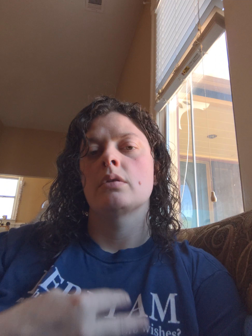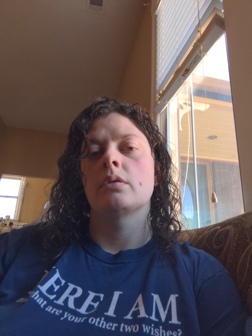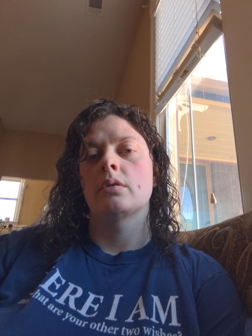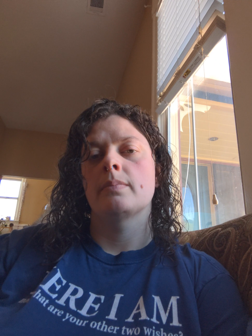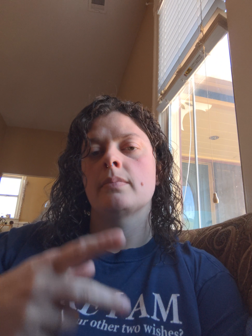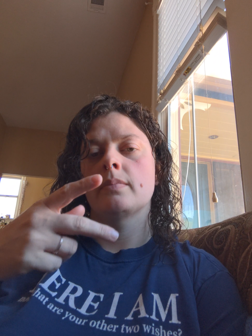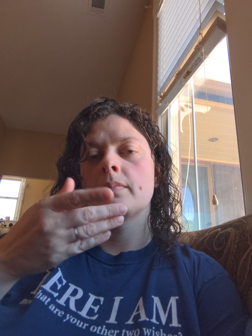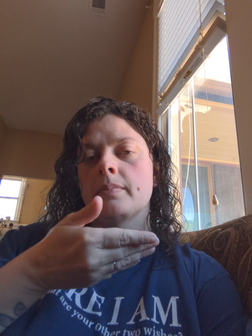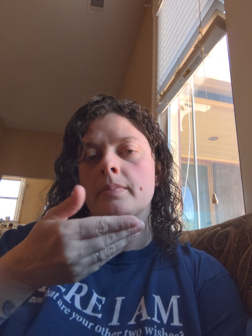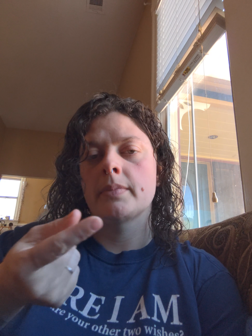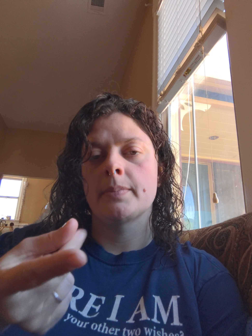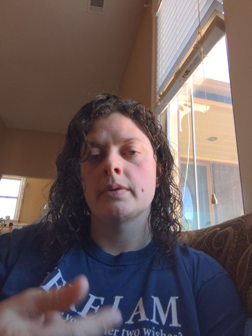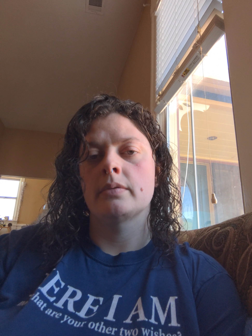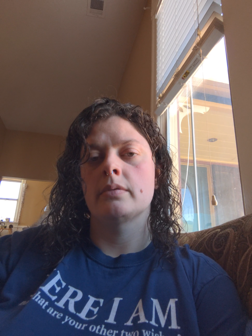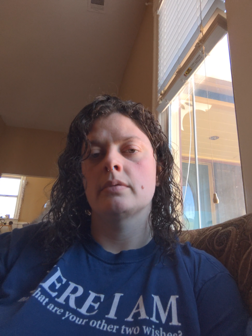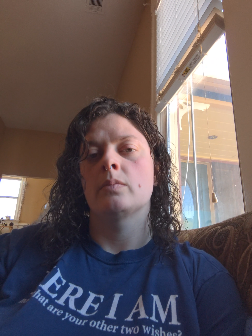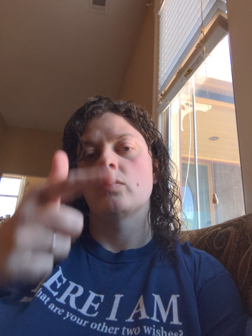puppy